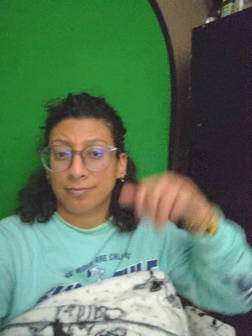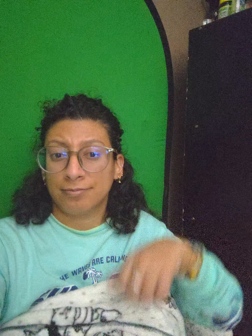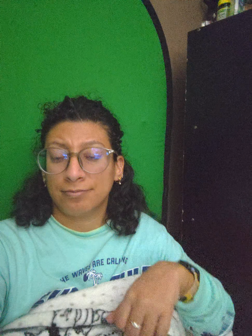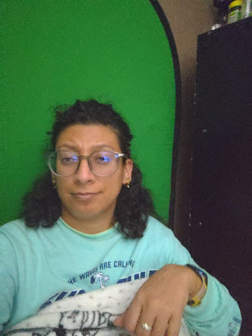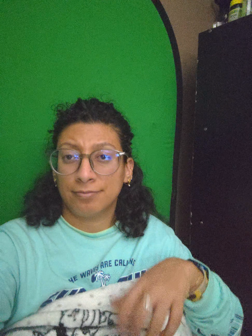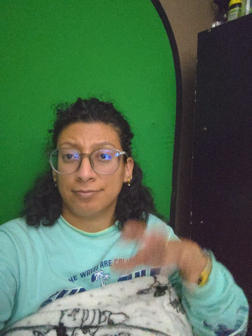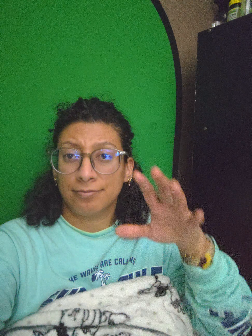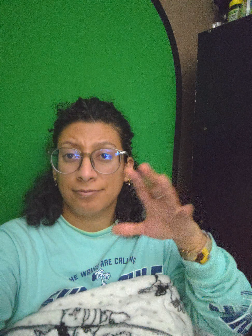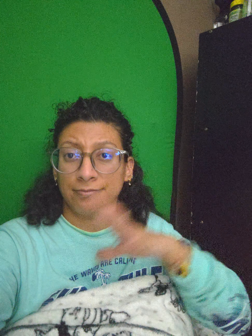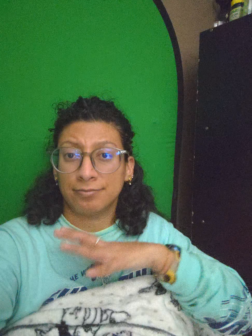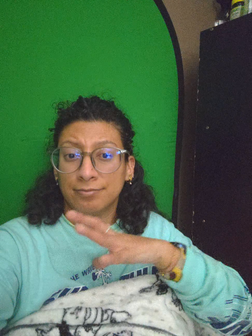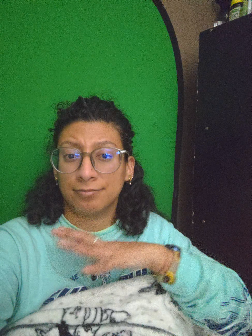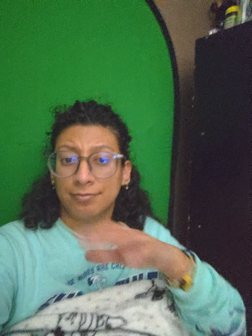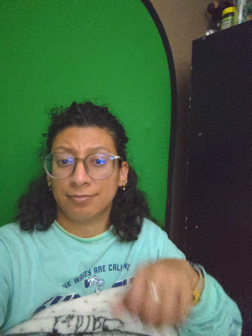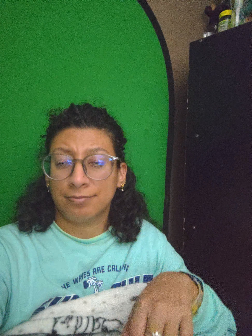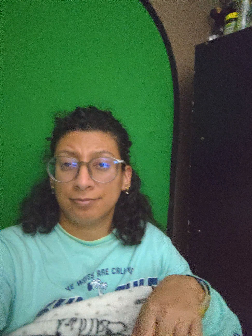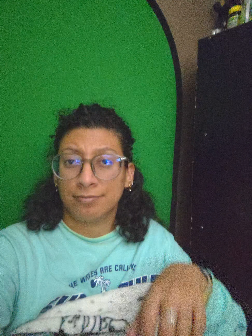fine